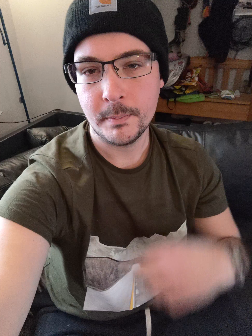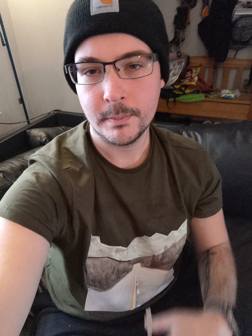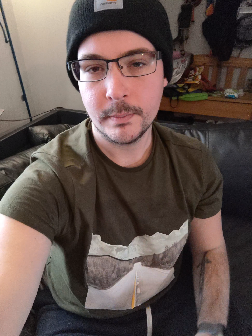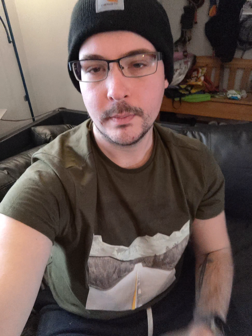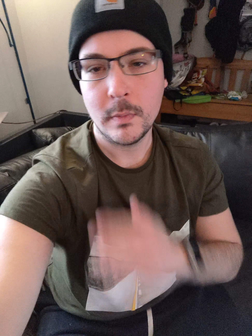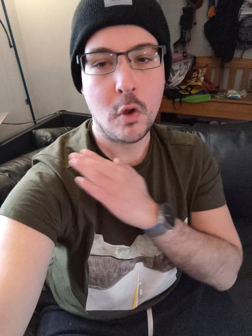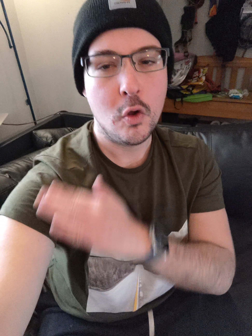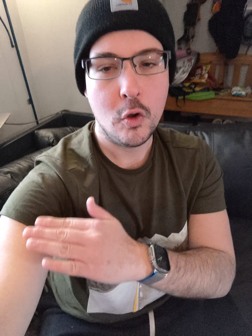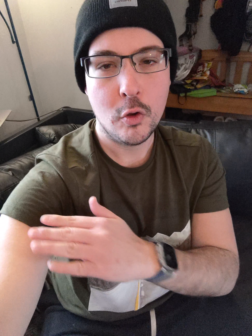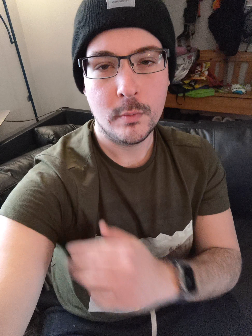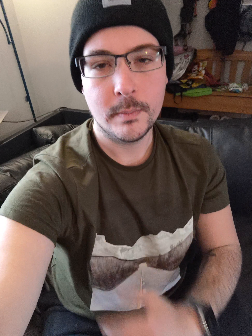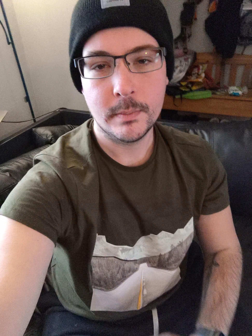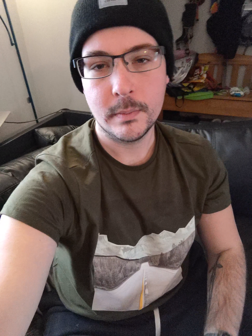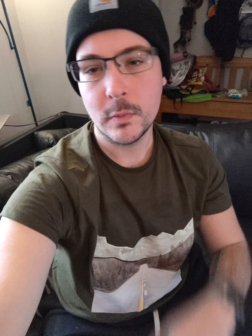arm